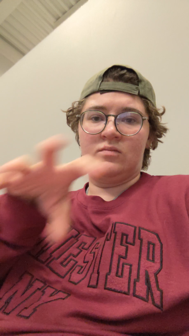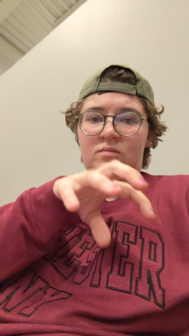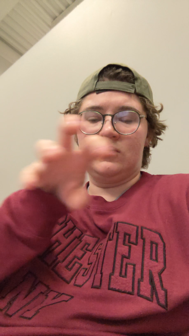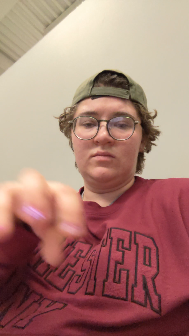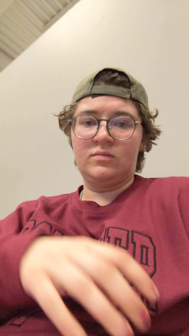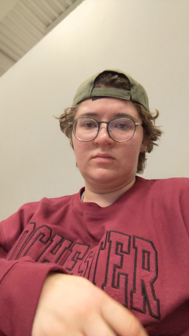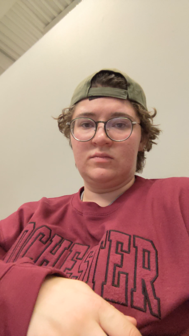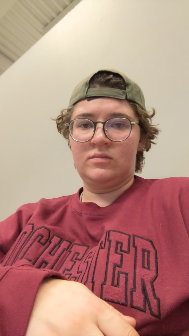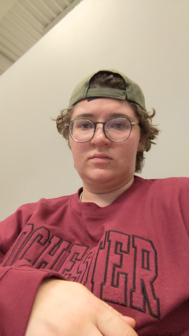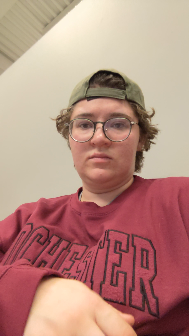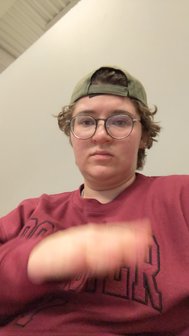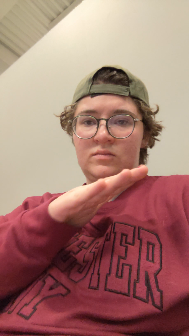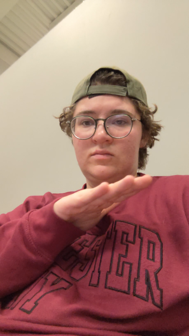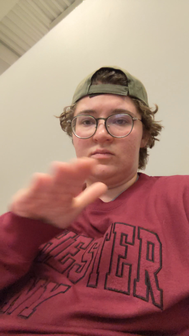nice